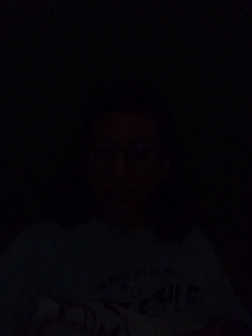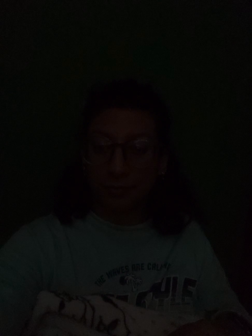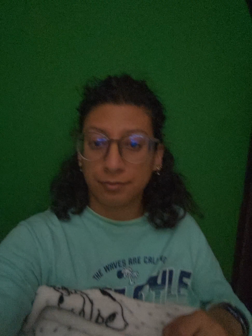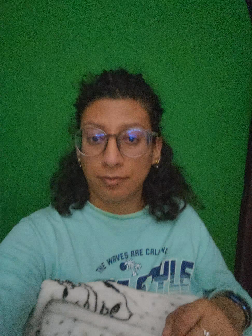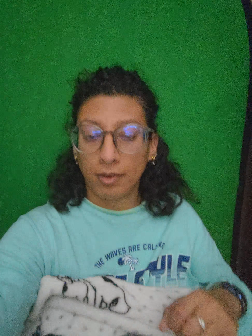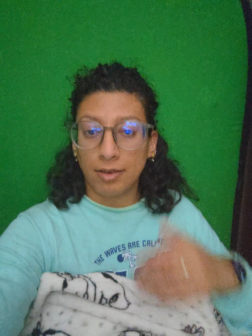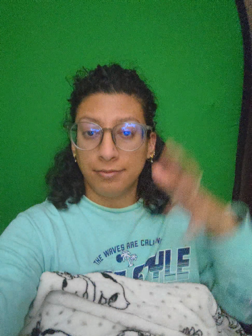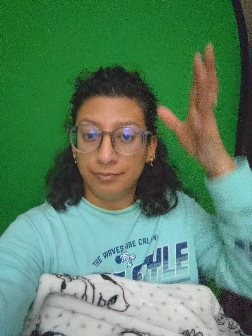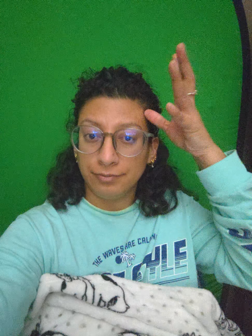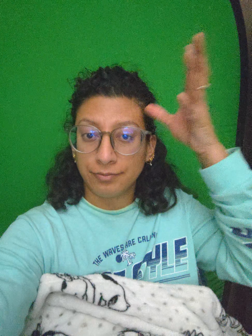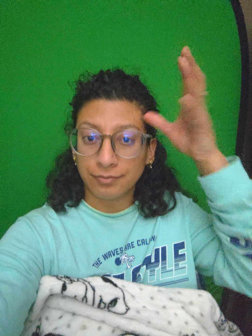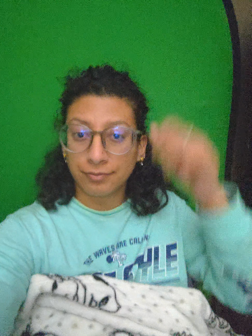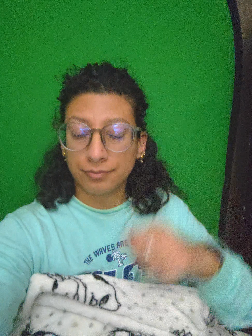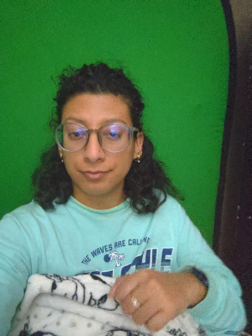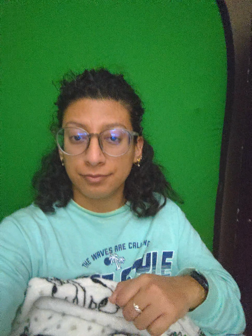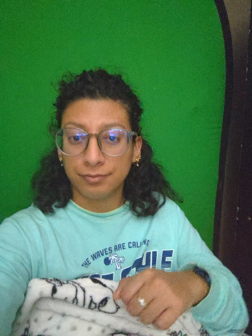dad